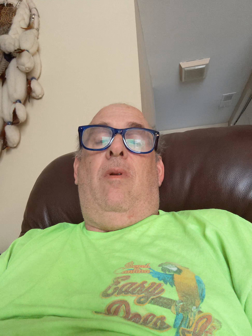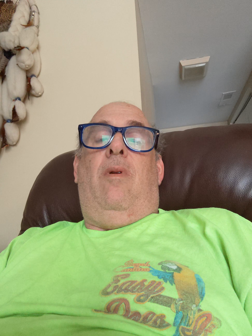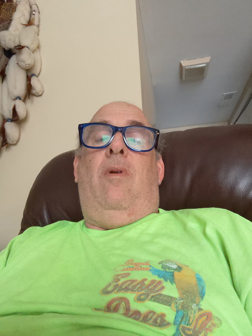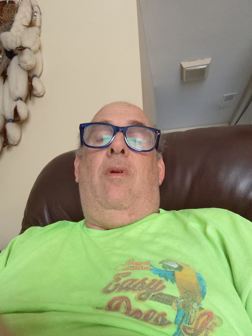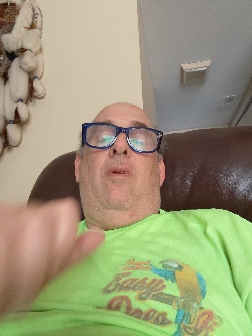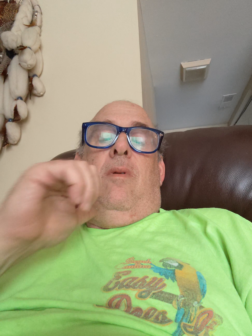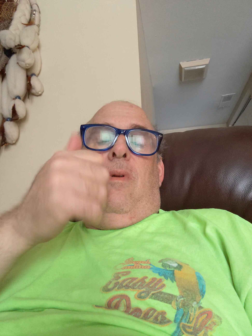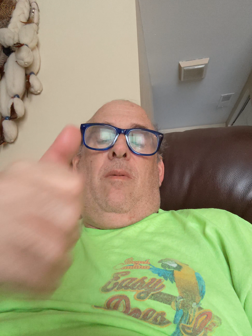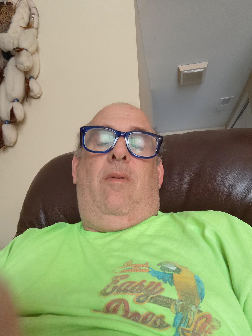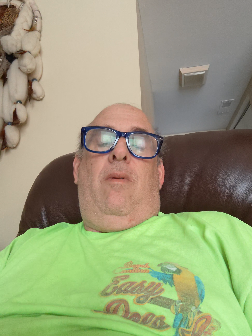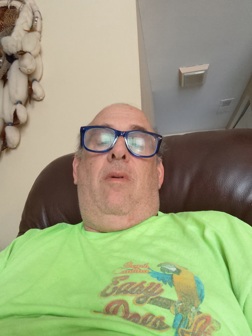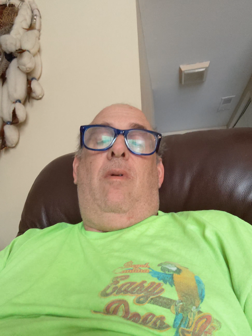tomorrow